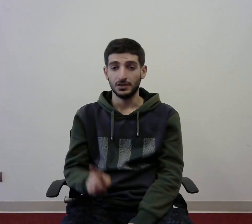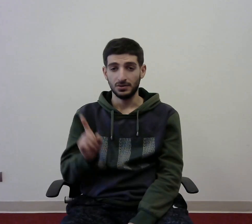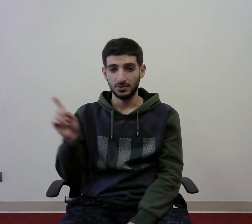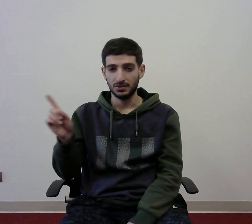onun